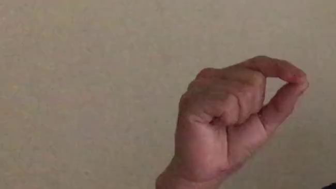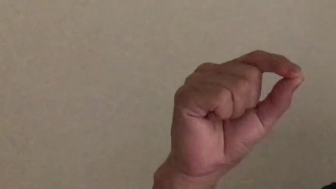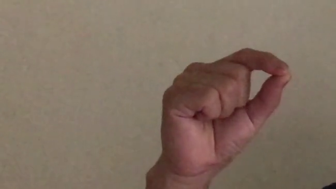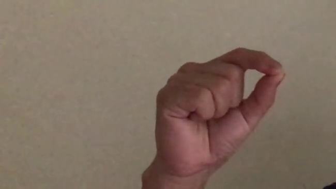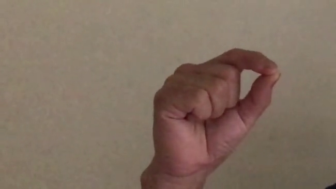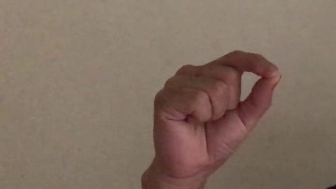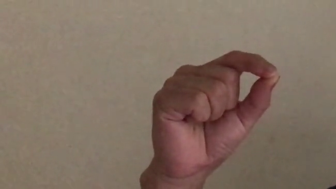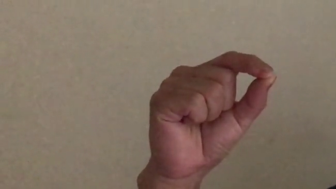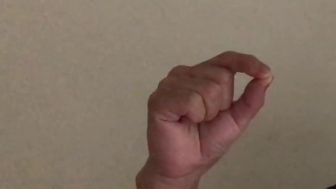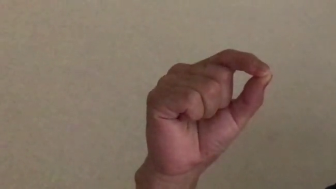क्ष